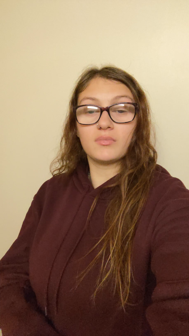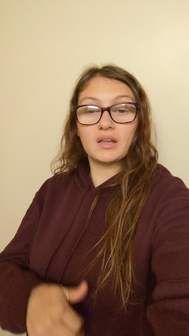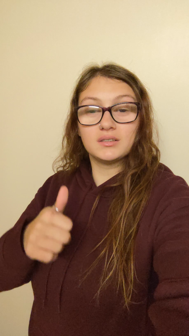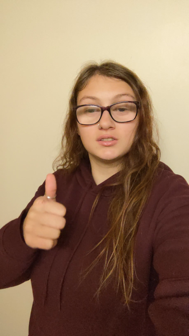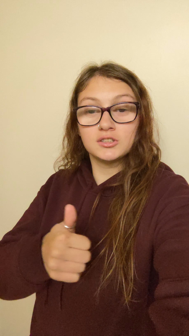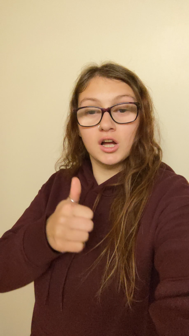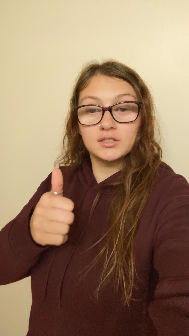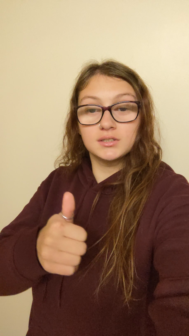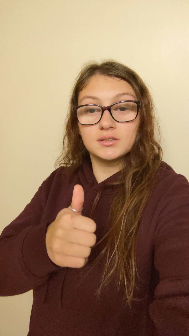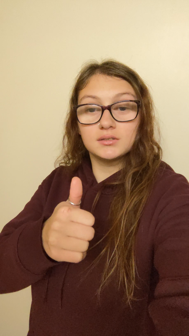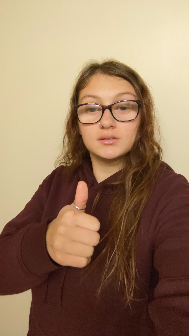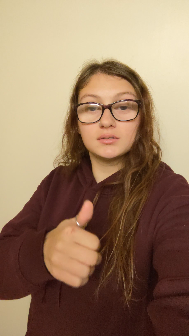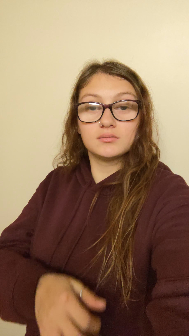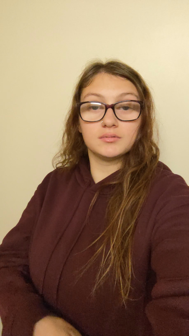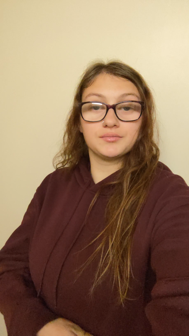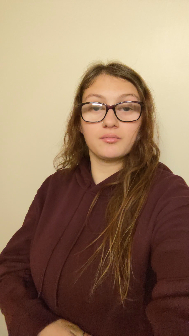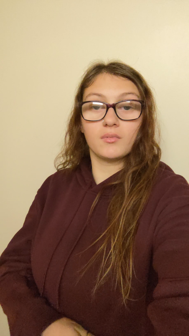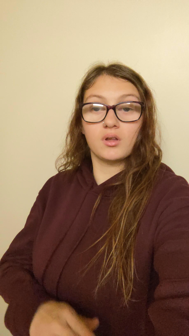chase